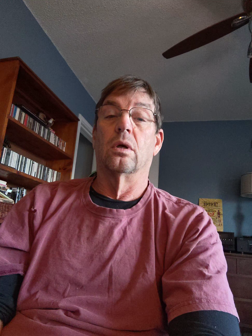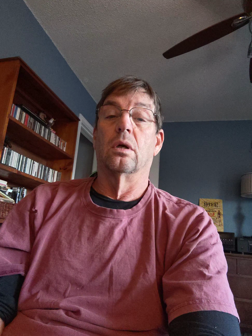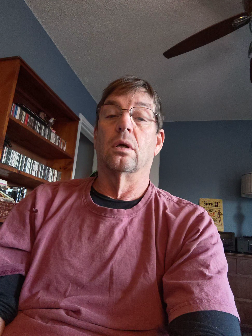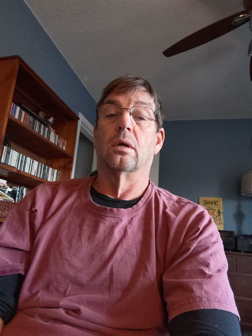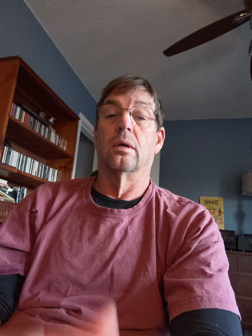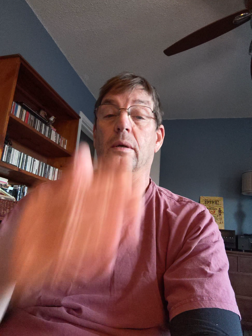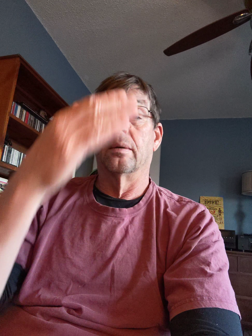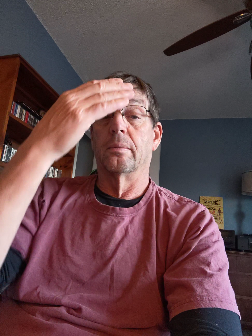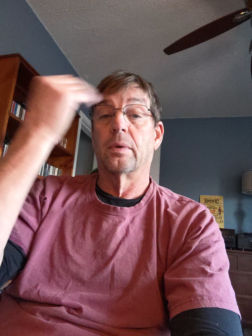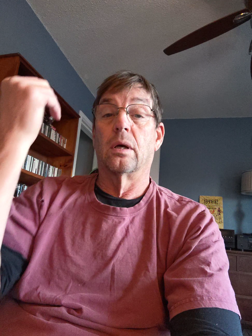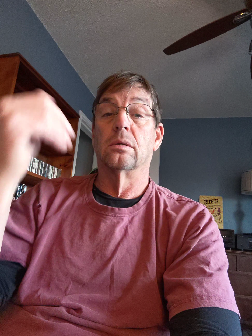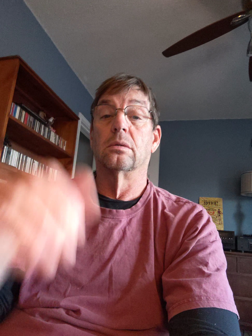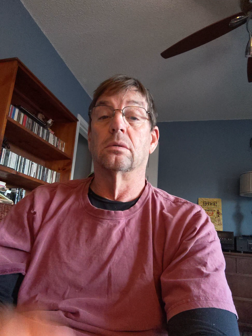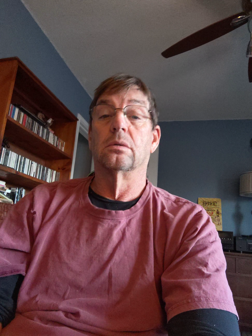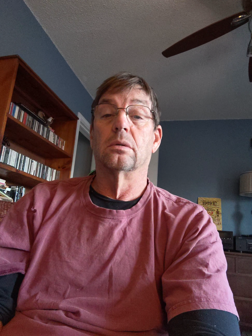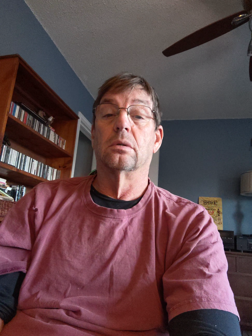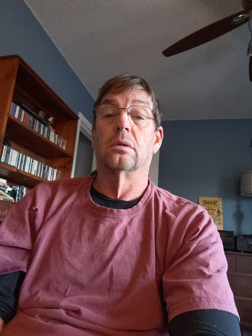because